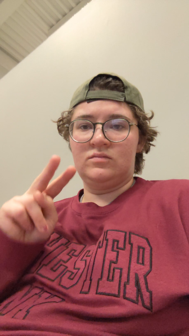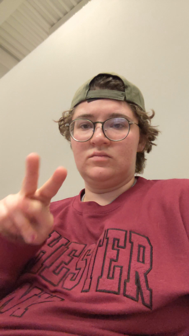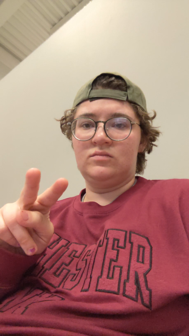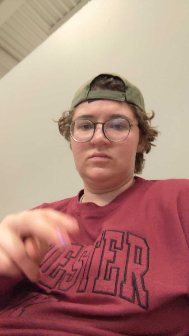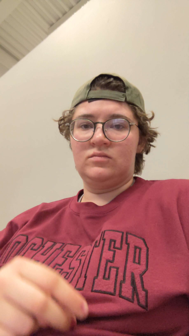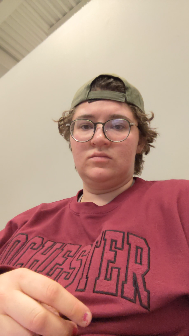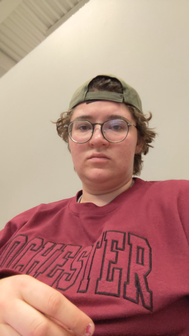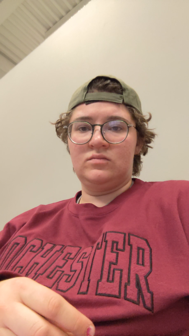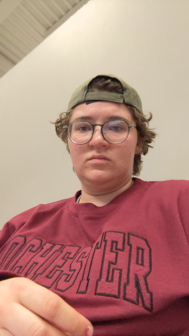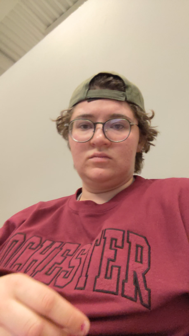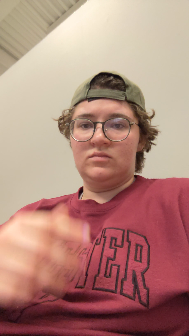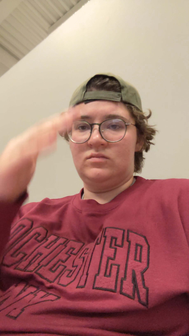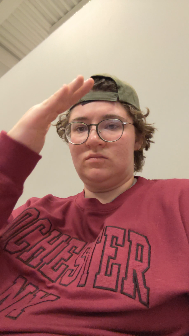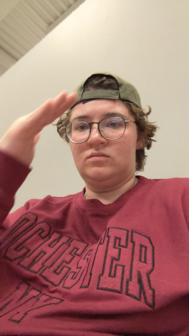roof